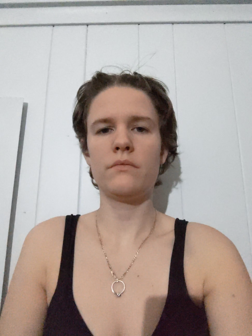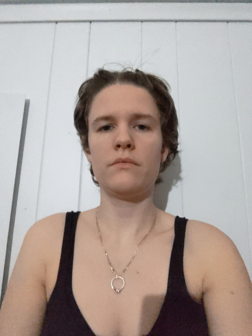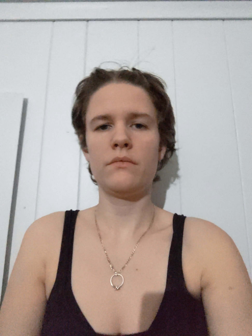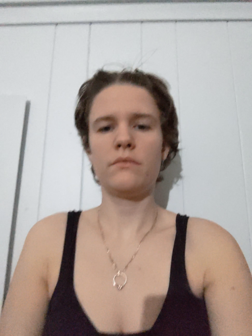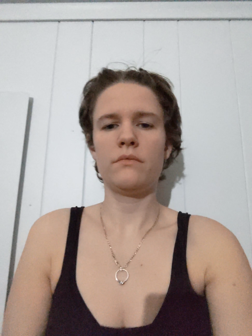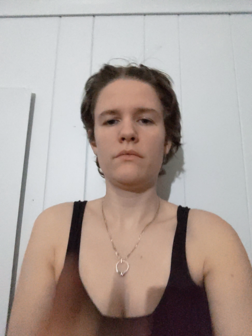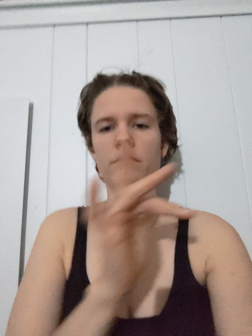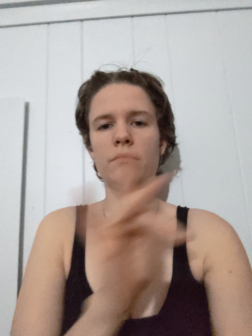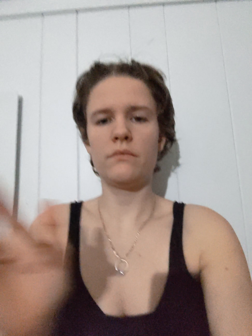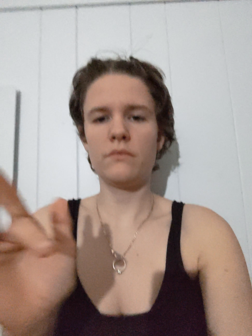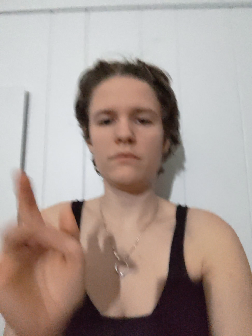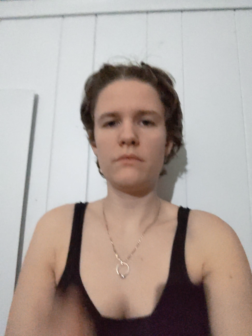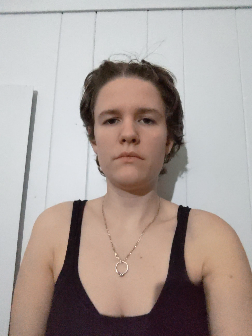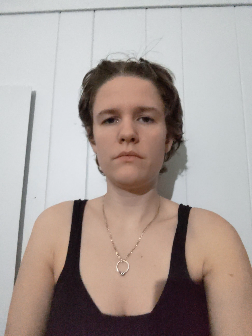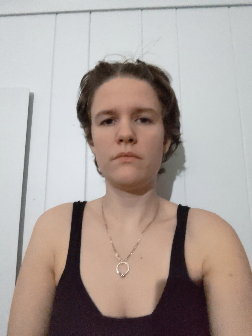empty